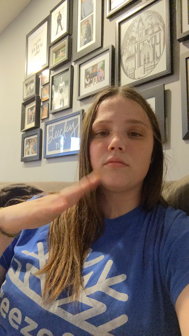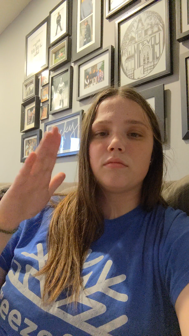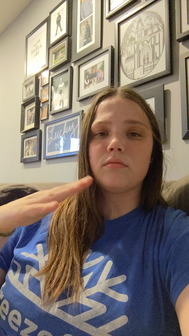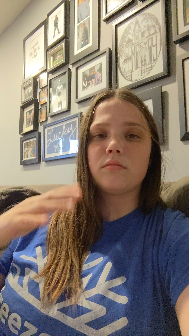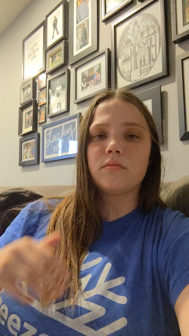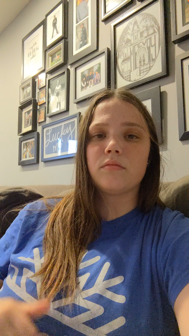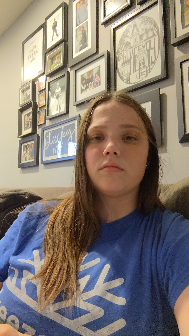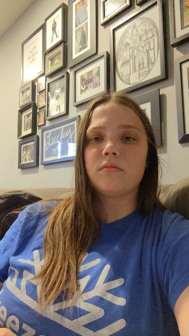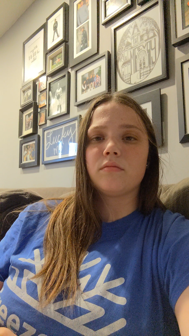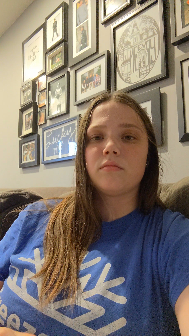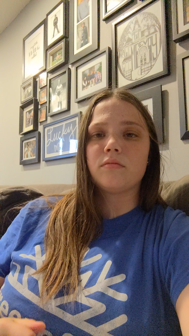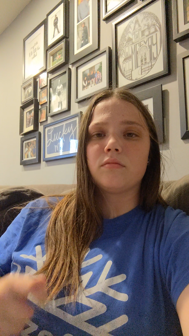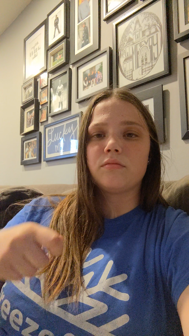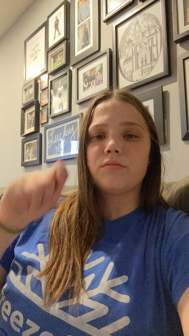rip